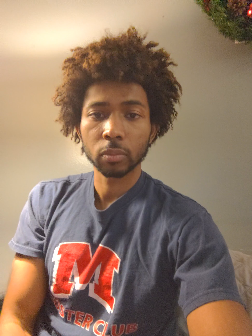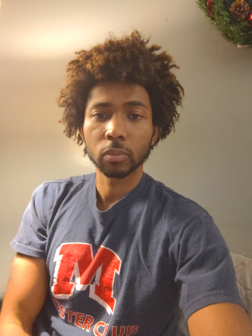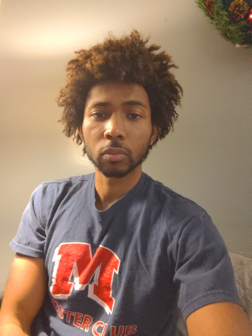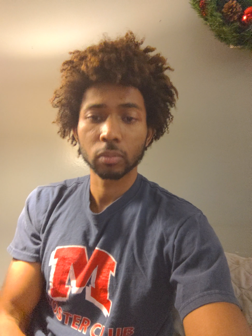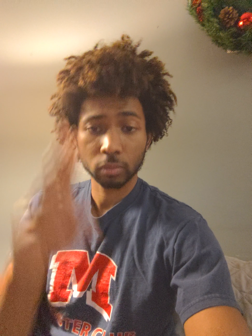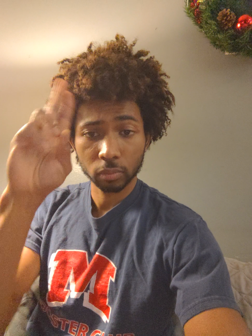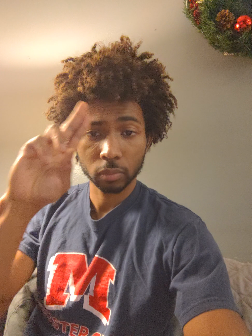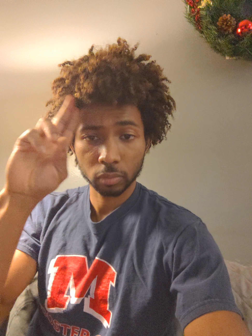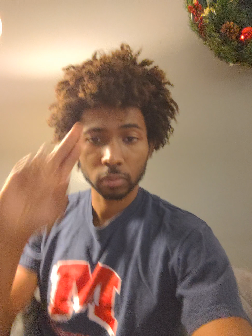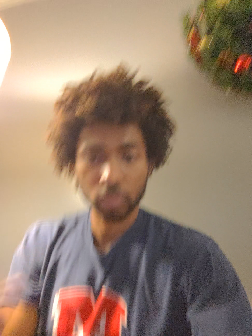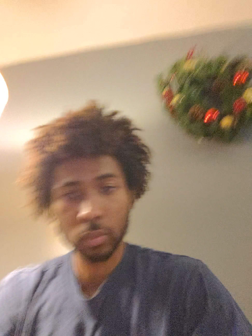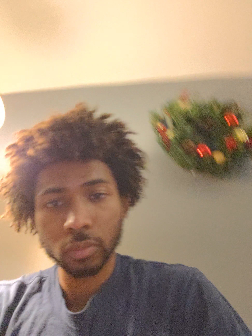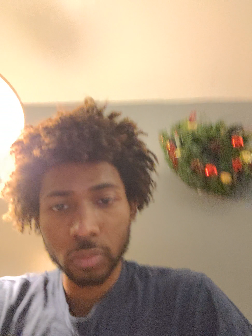uncle